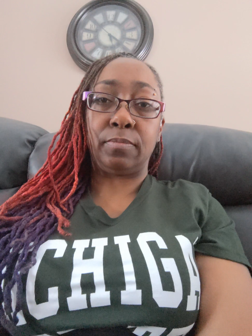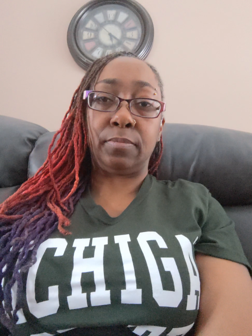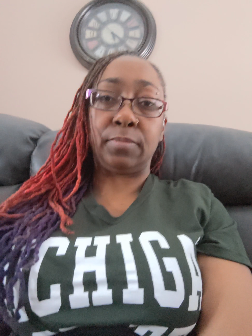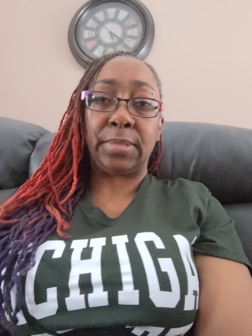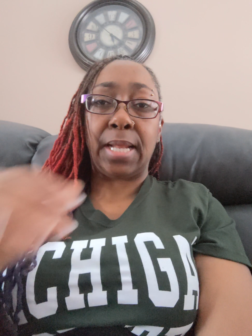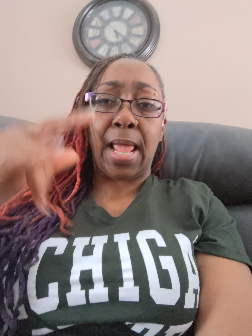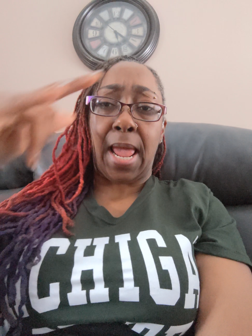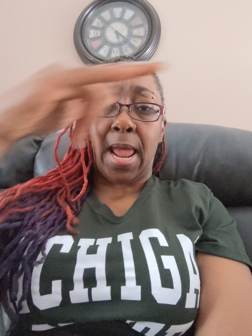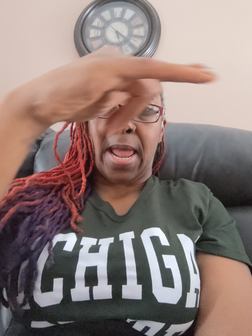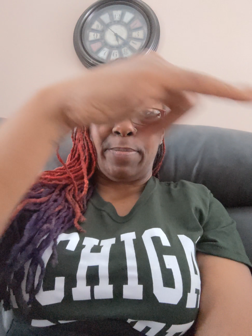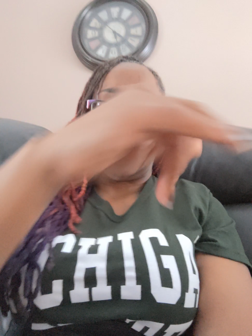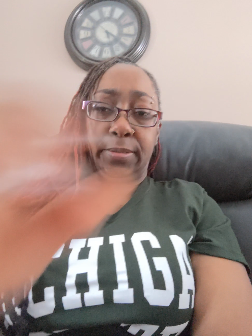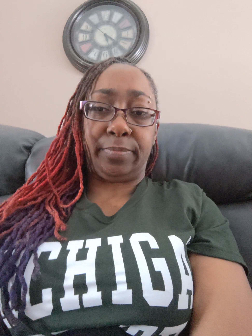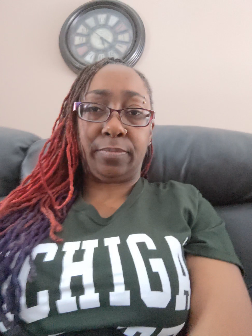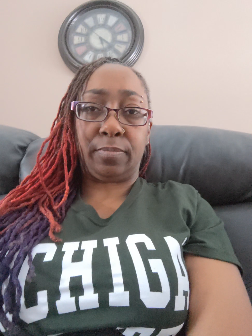airplane